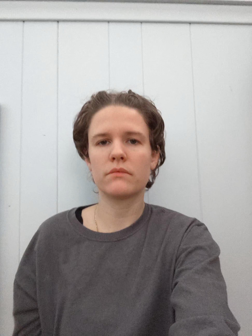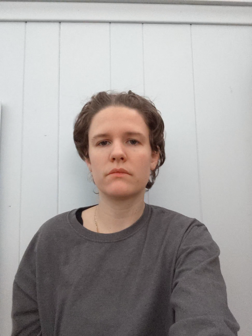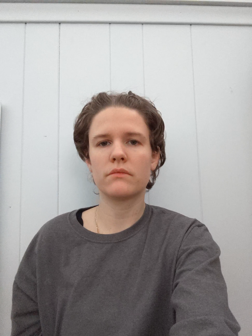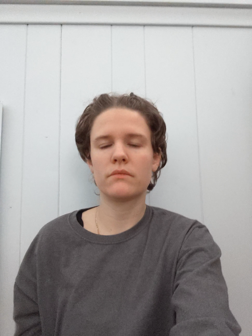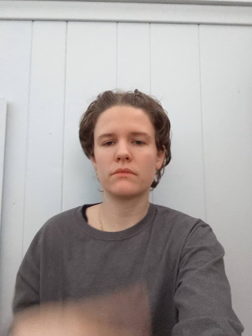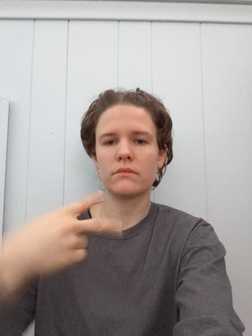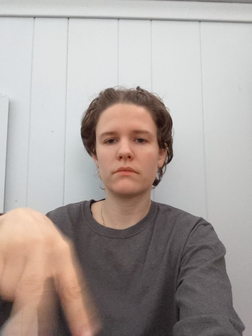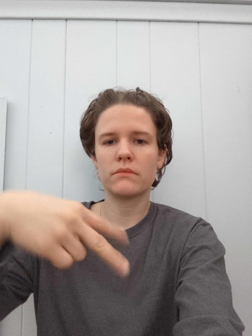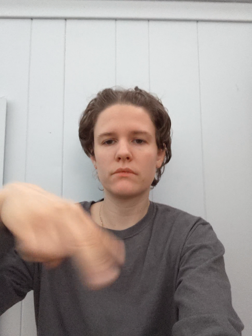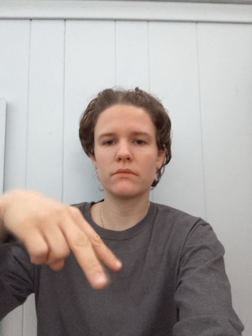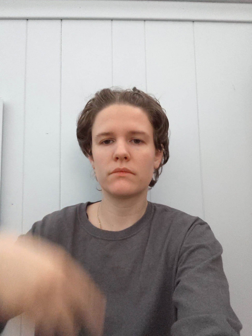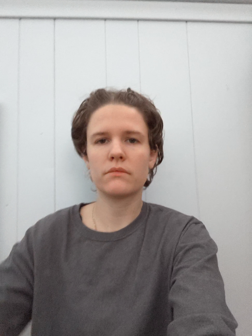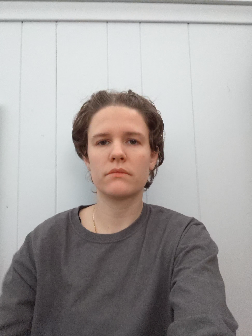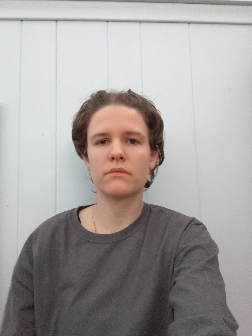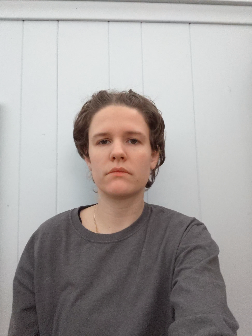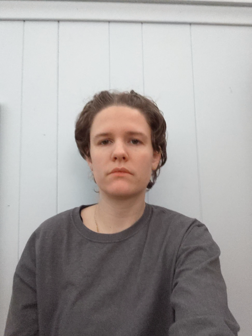dance